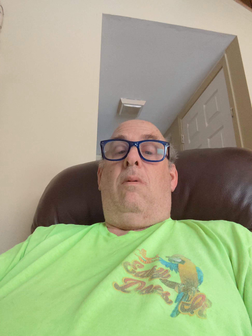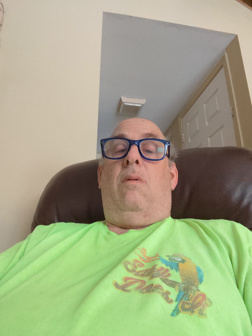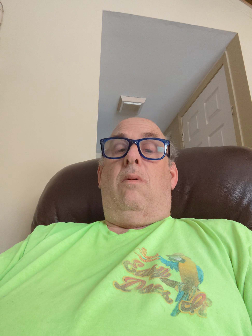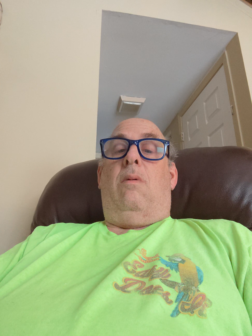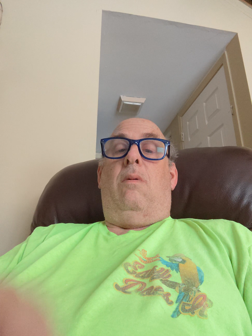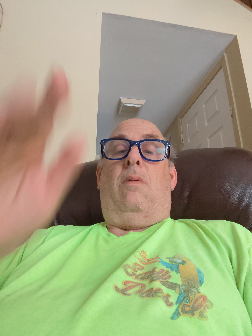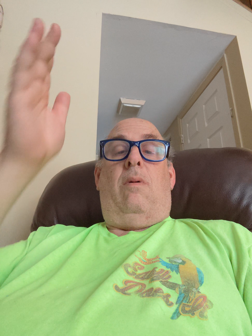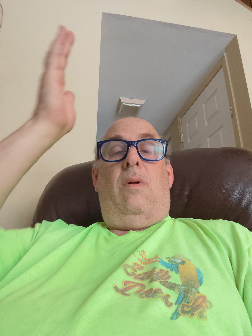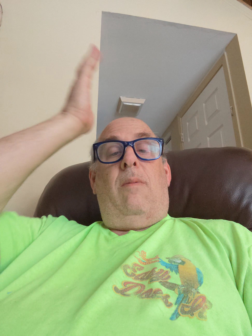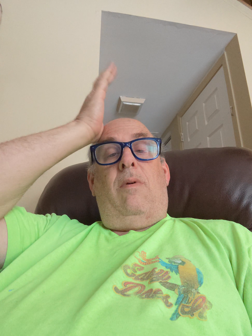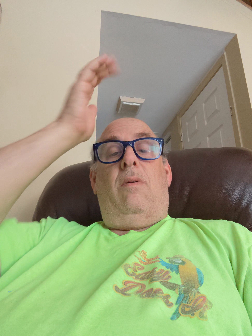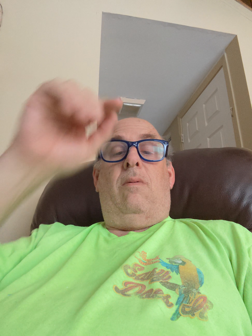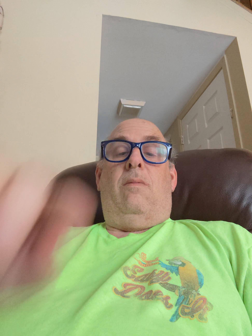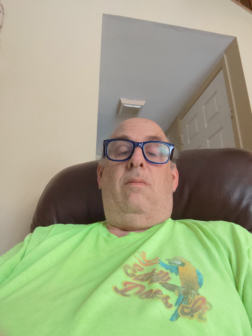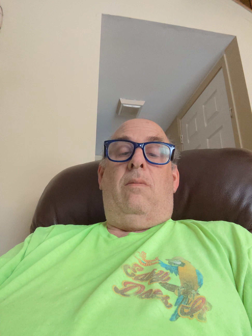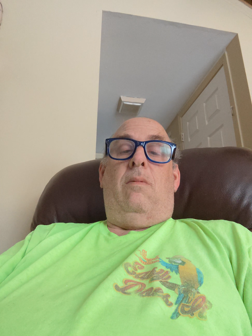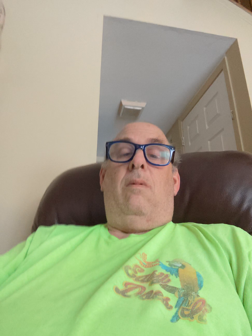garbage